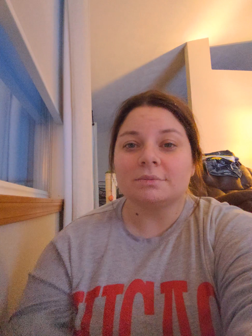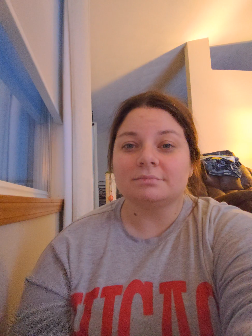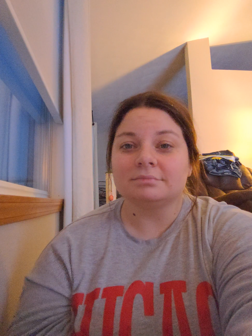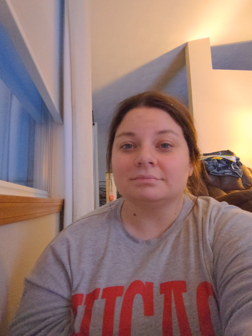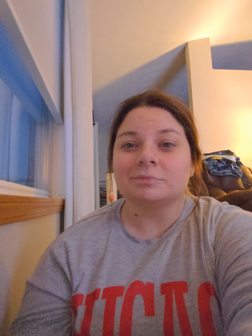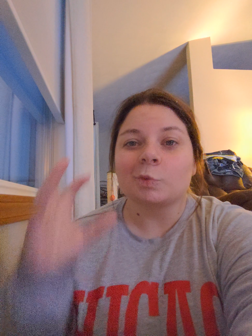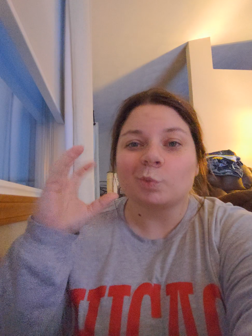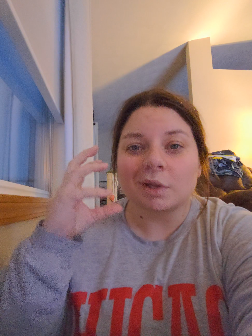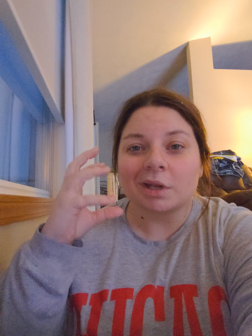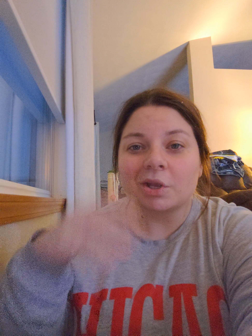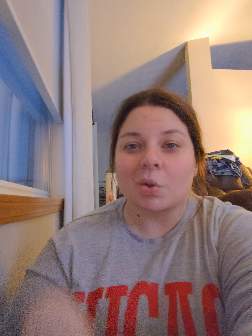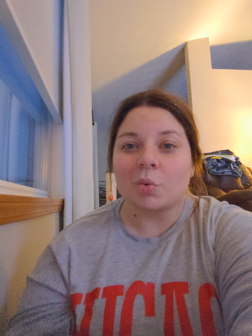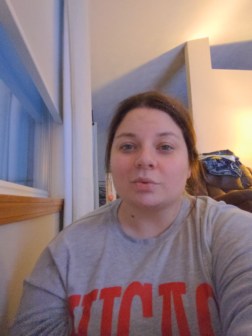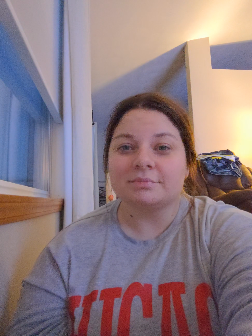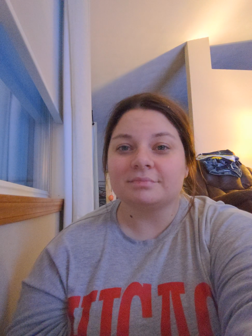radio